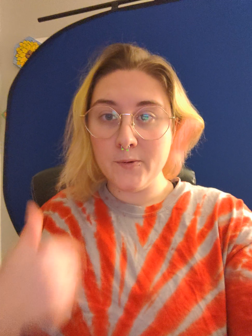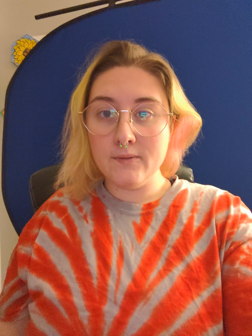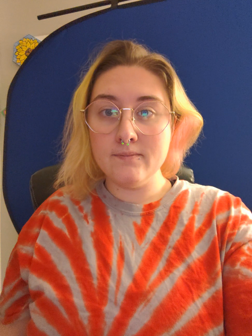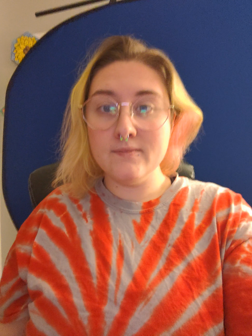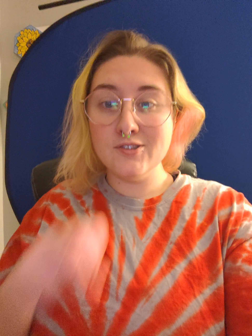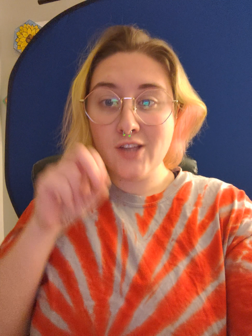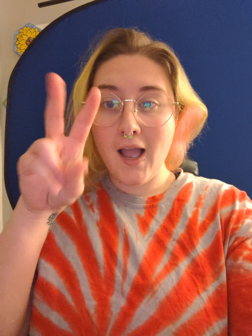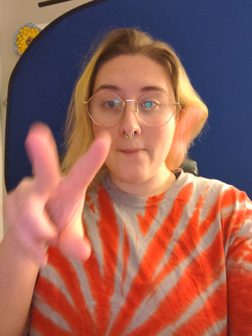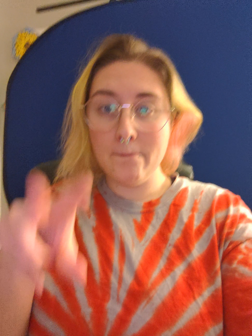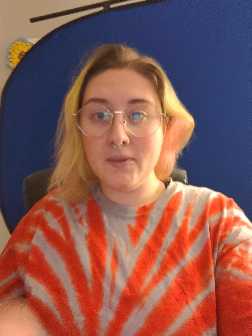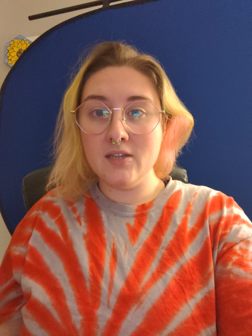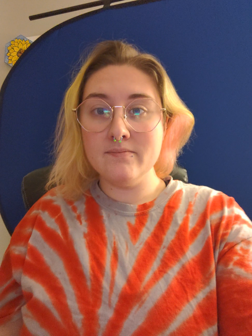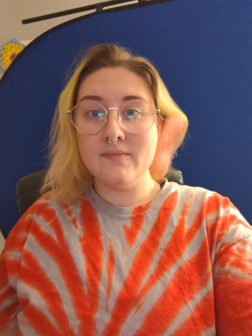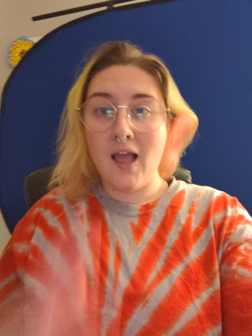jump